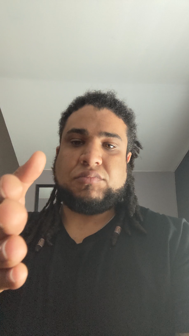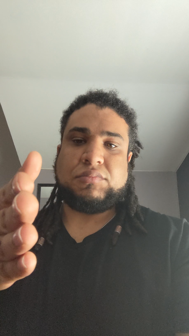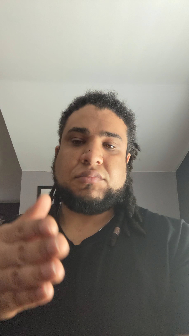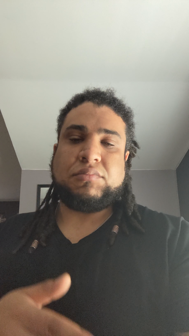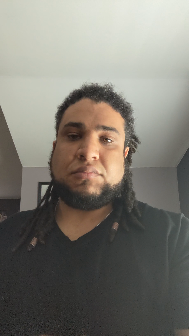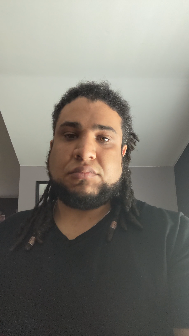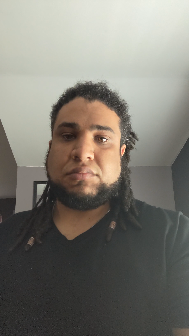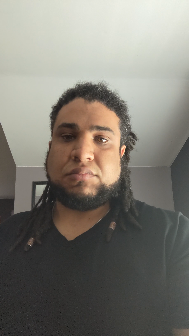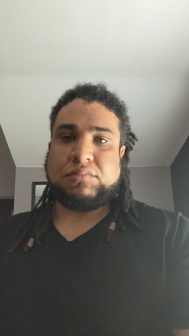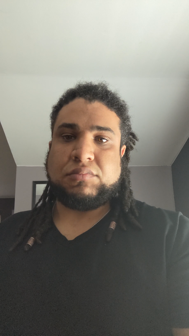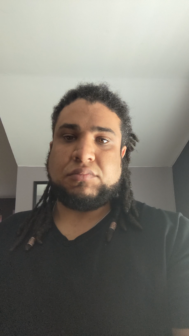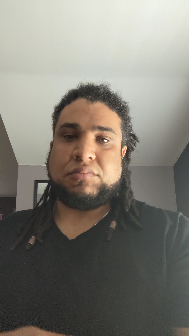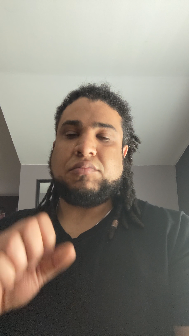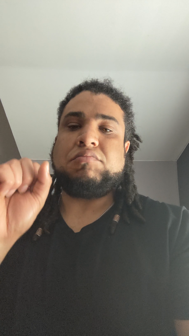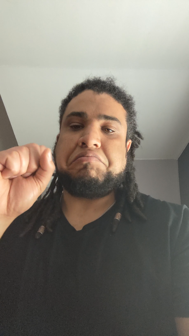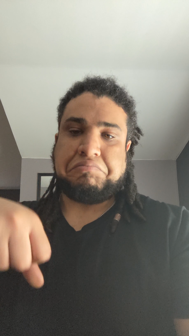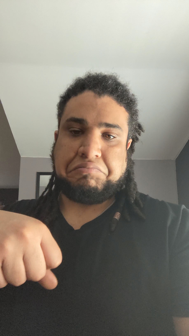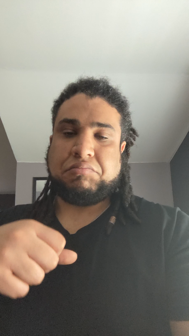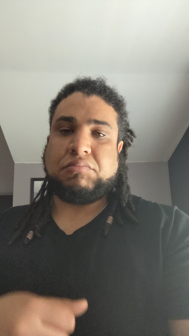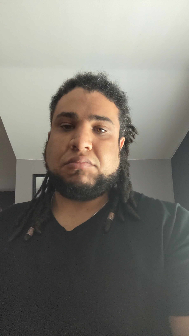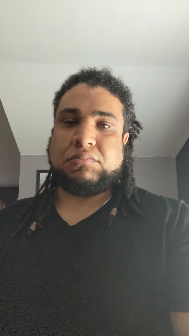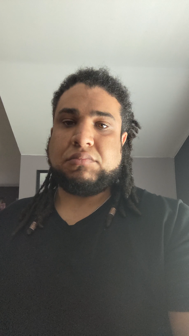could